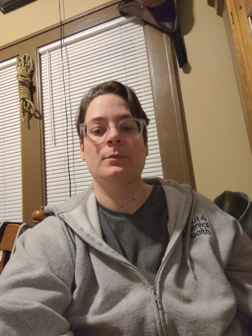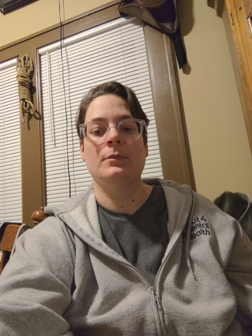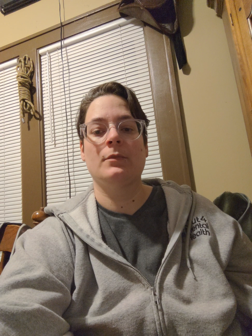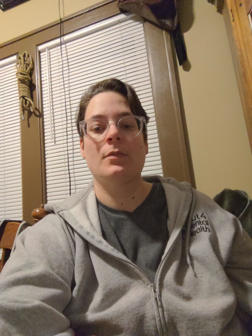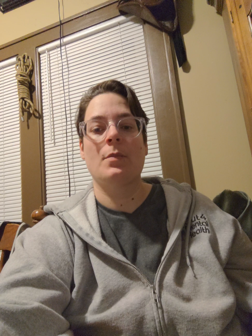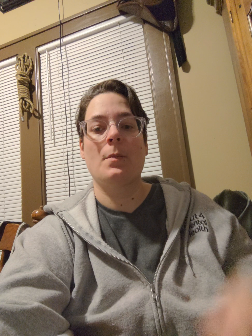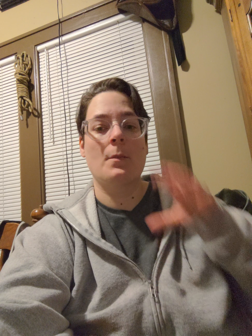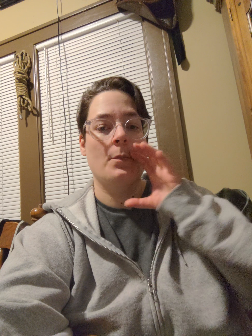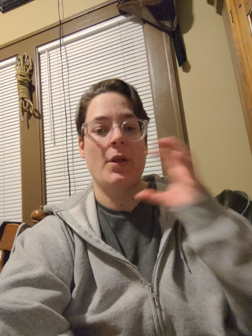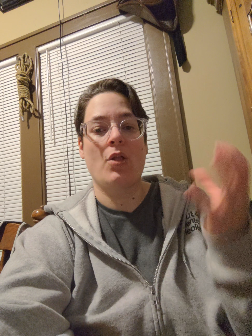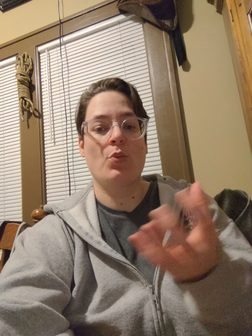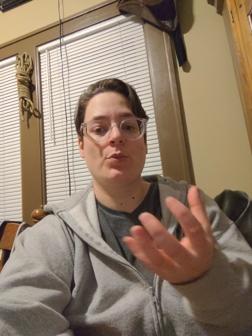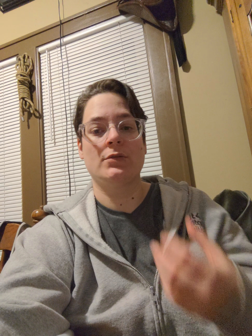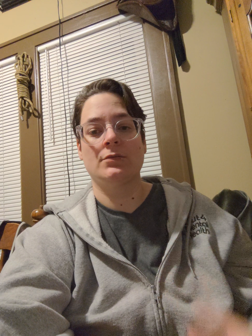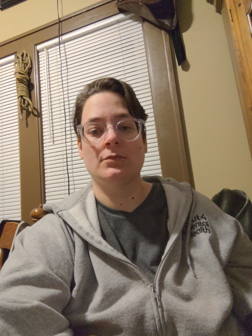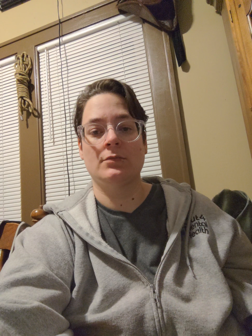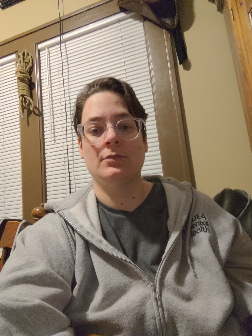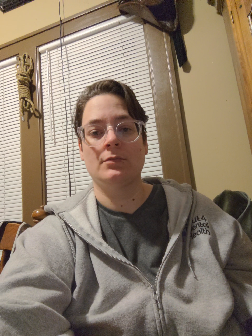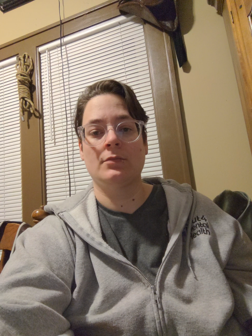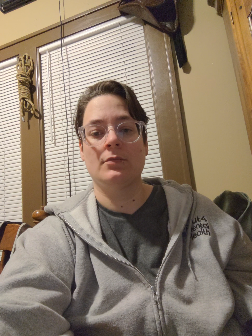balloon